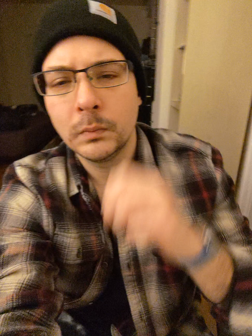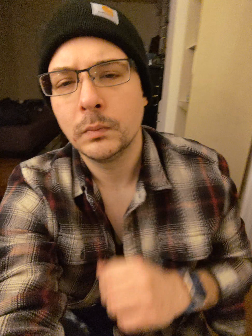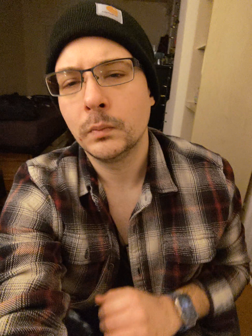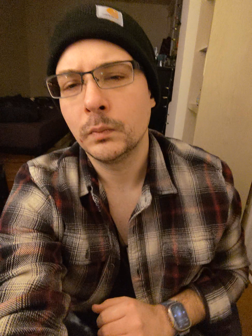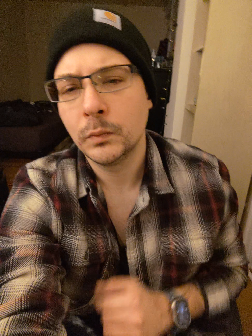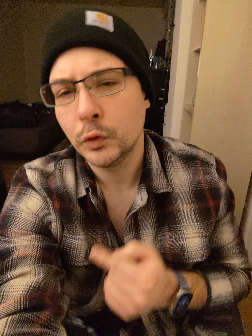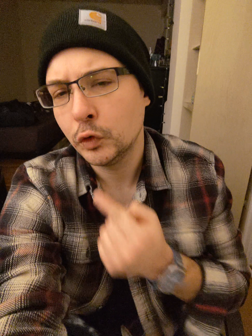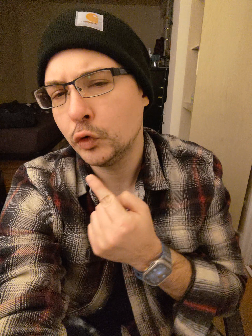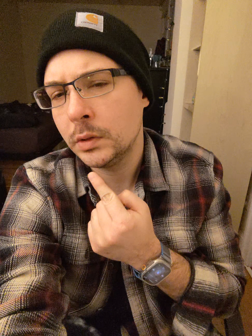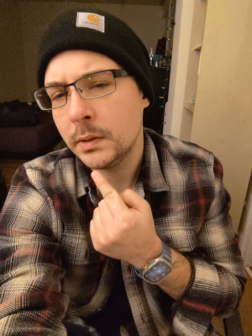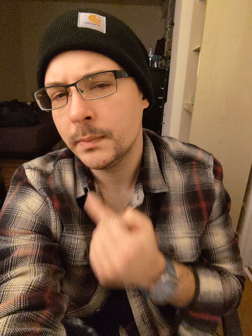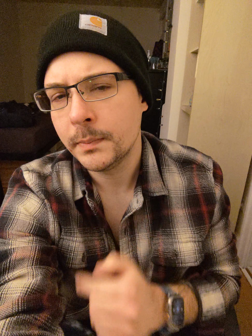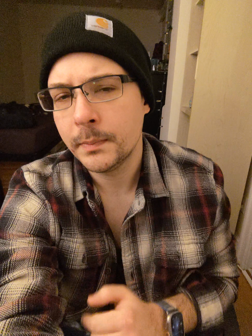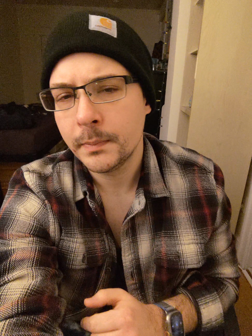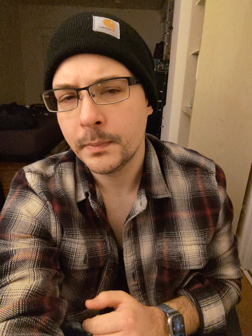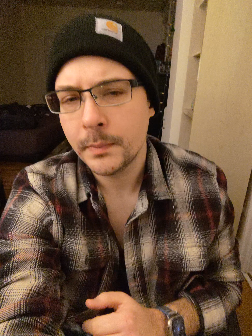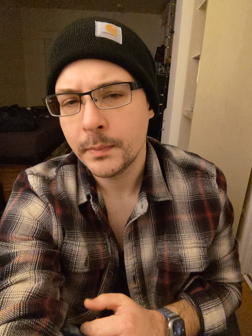chin